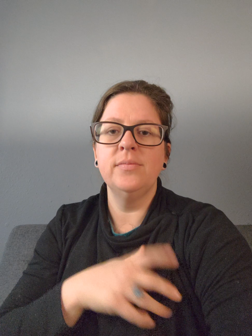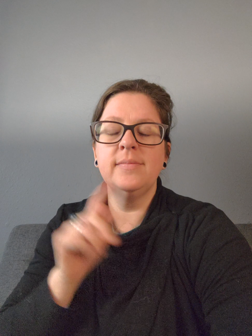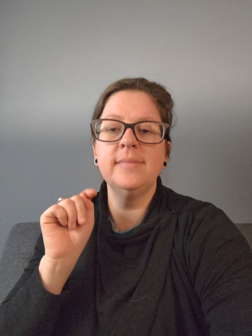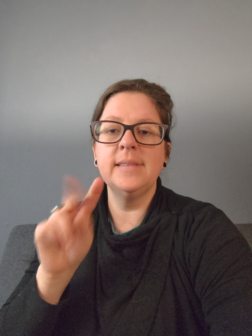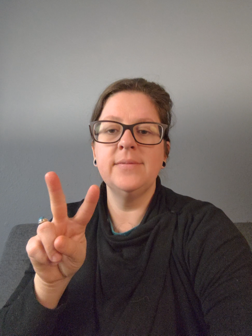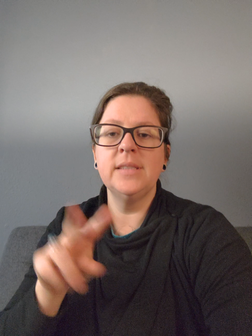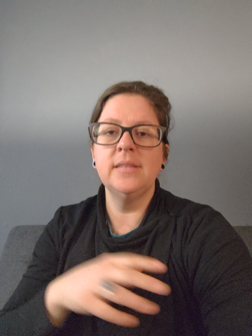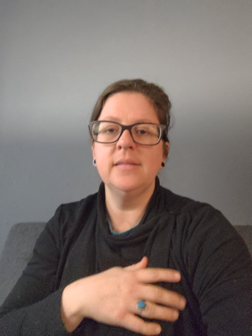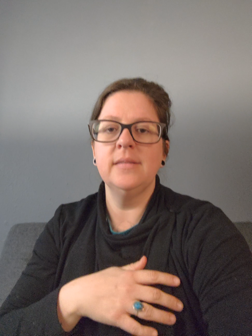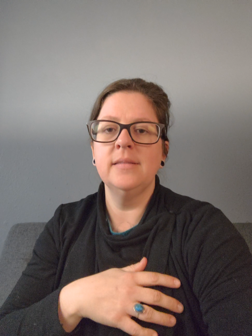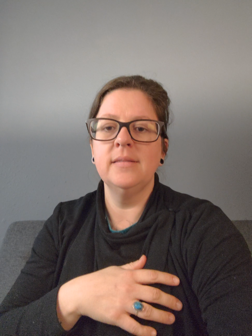TV